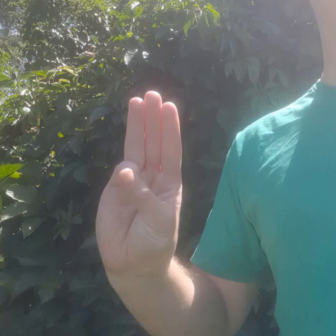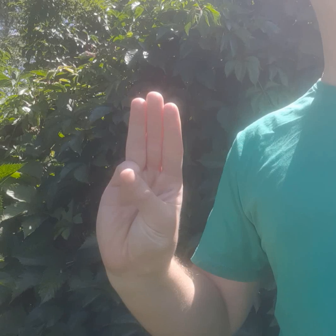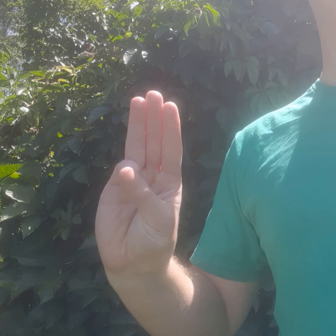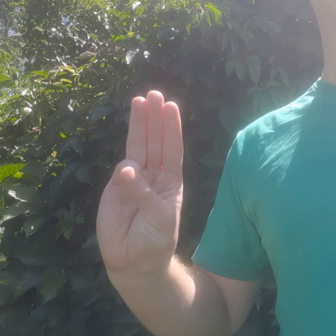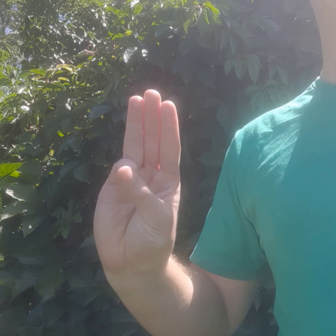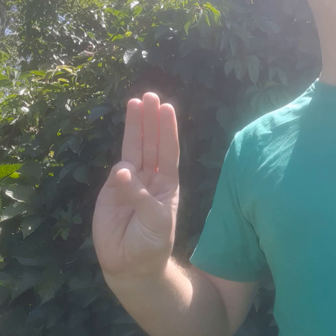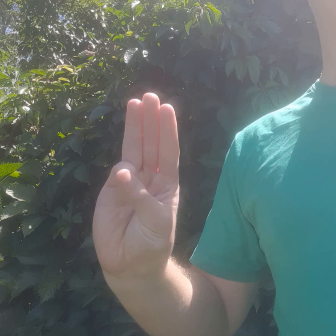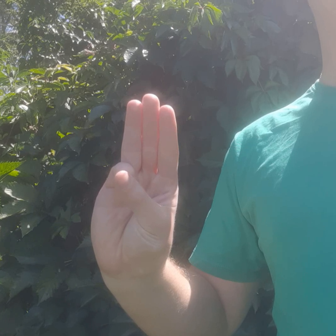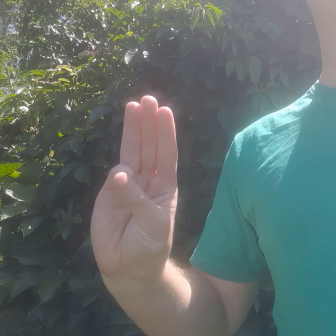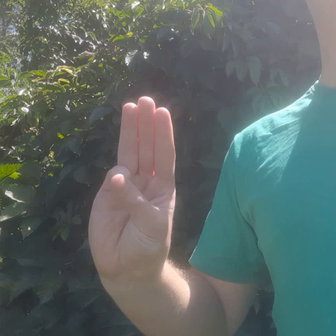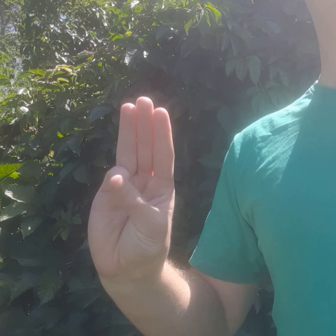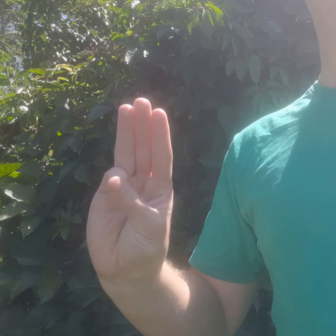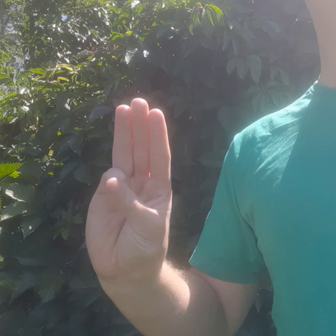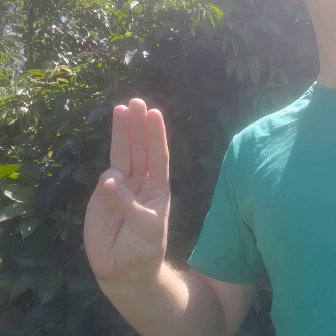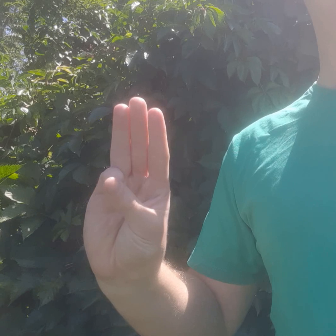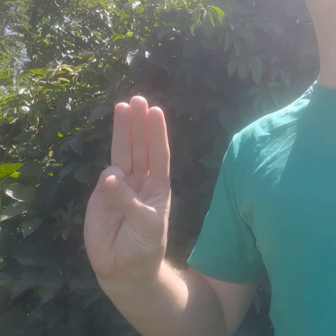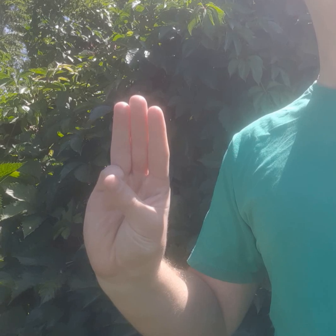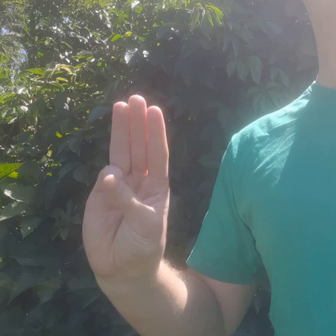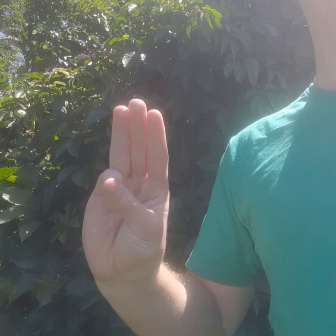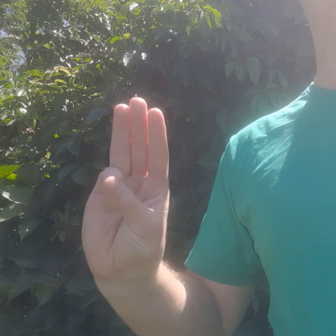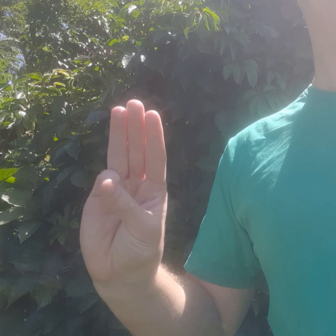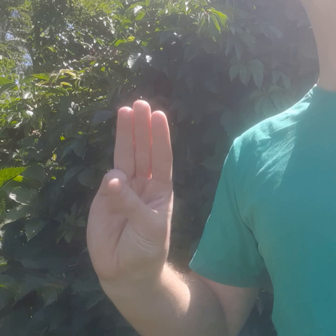Ш